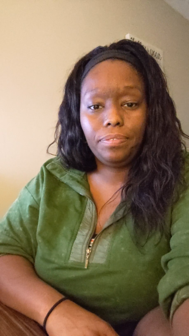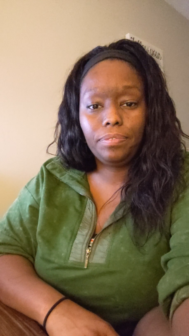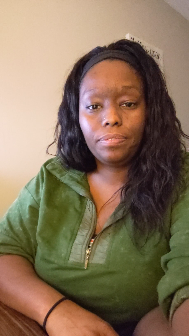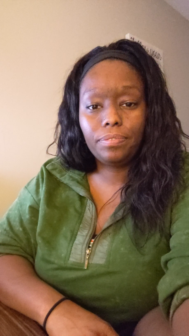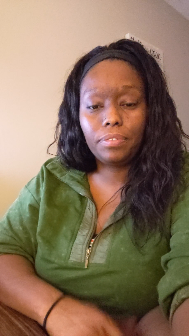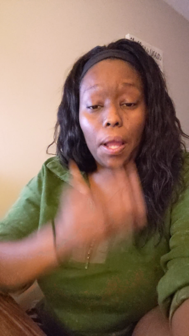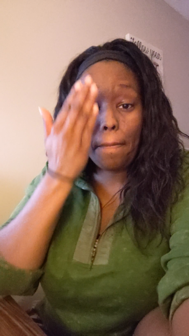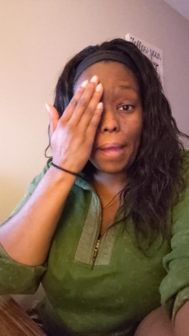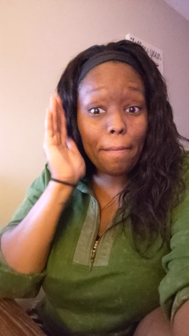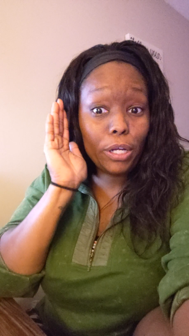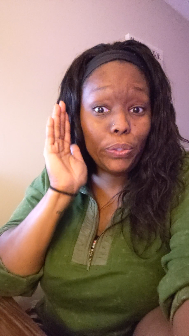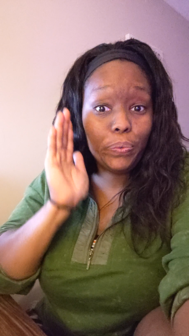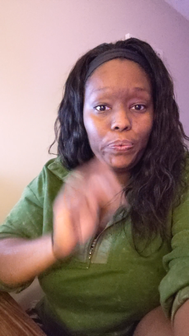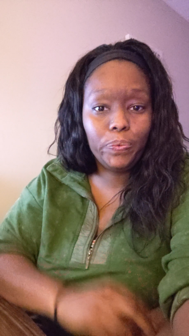peekaboo